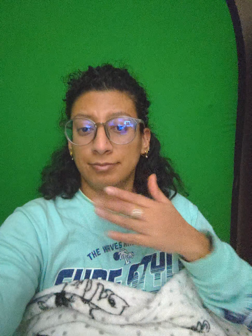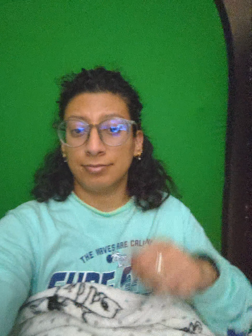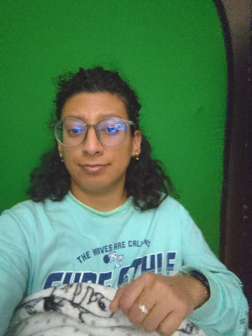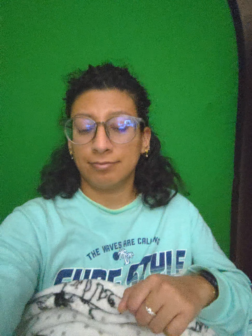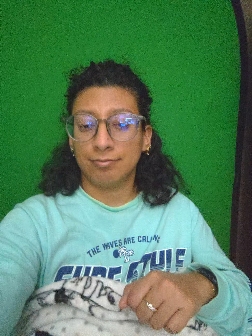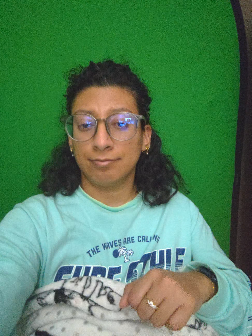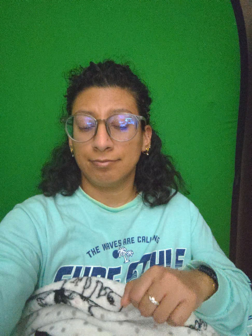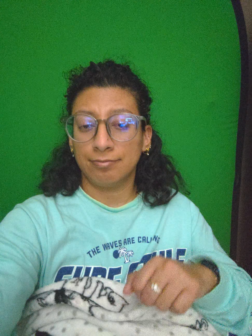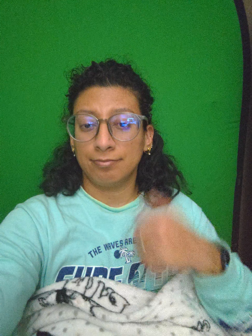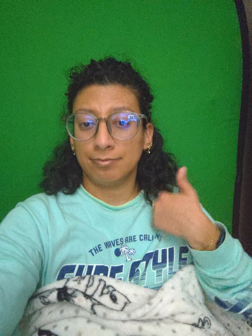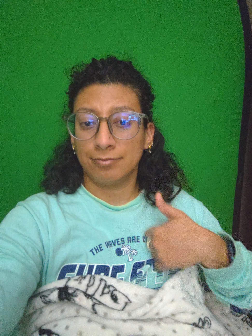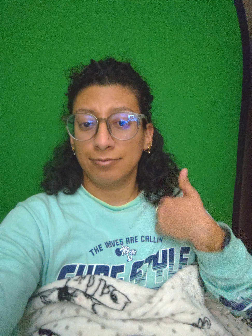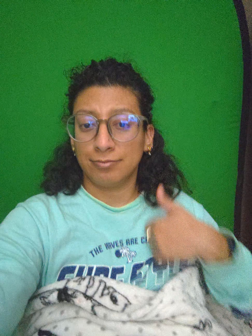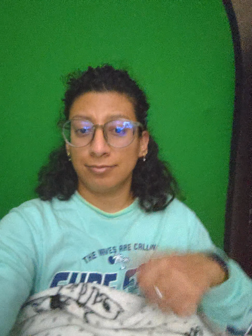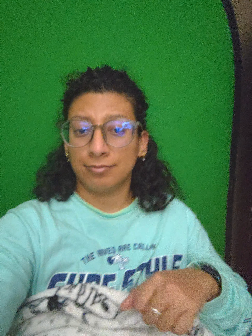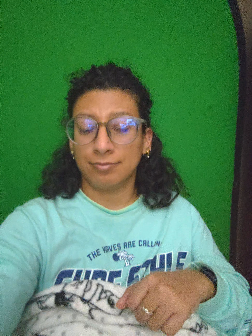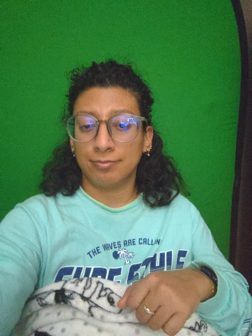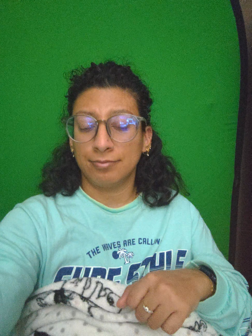bath